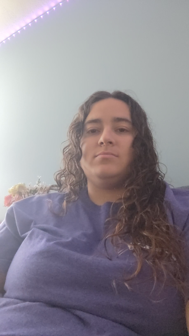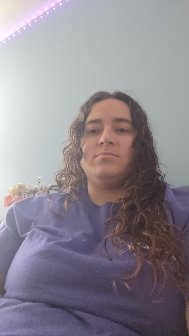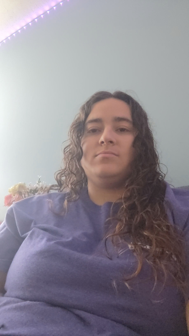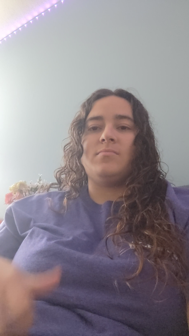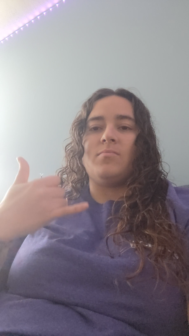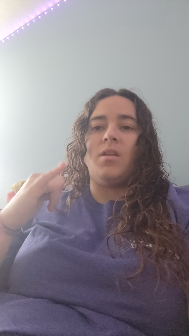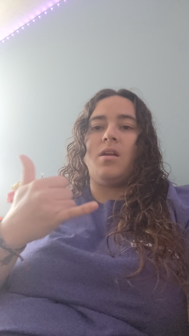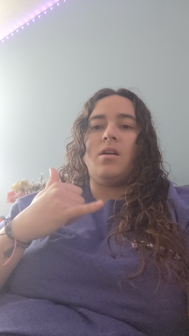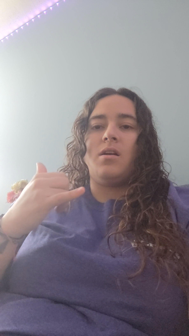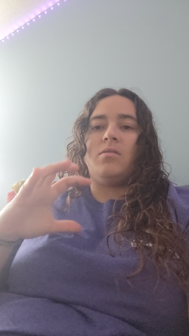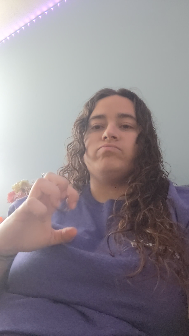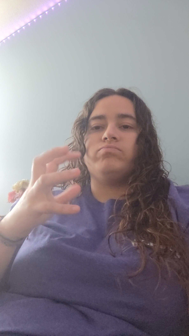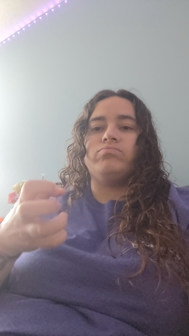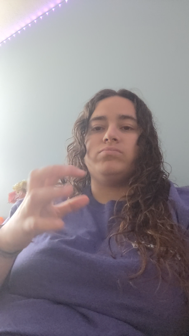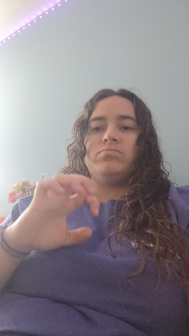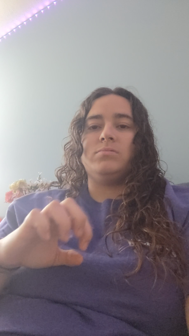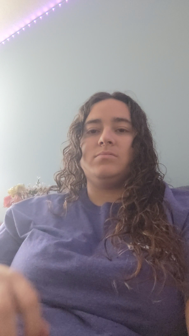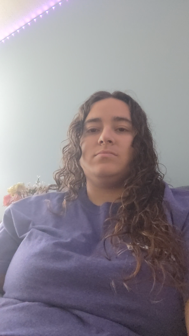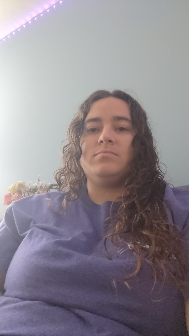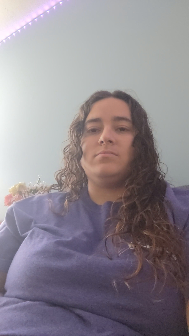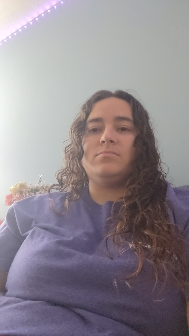play dough